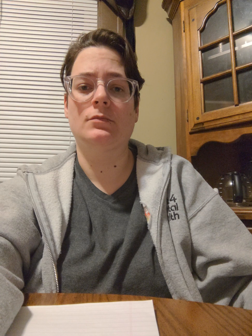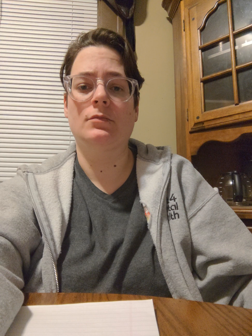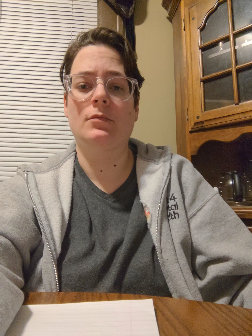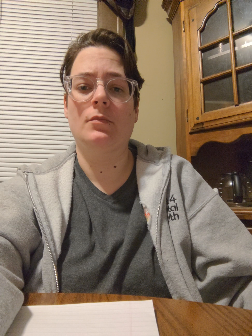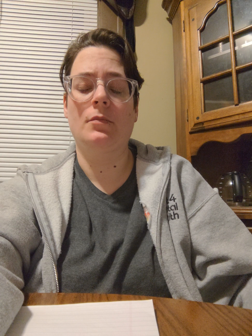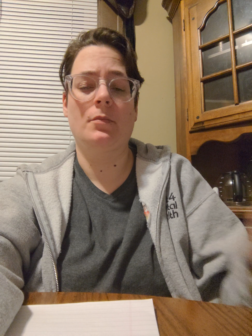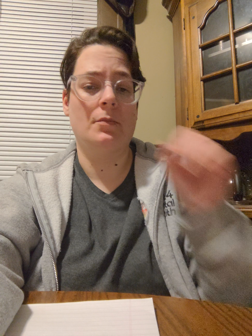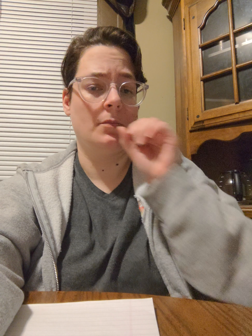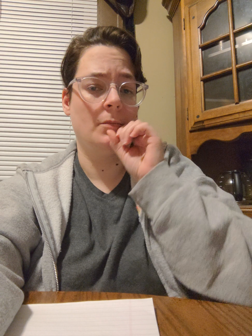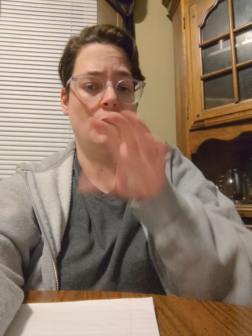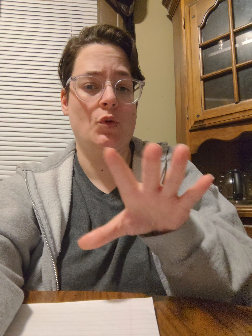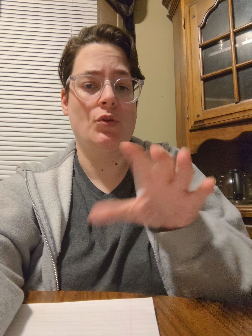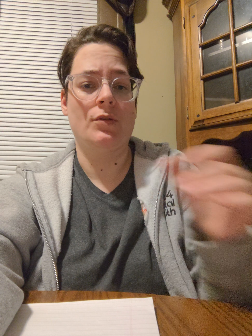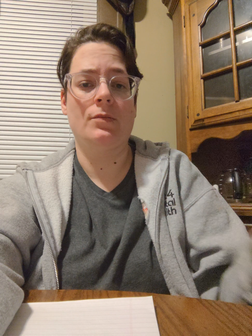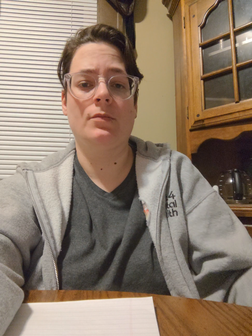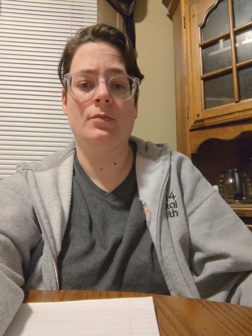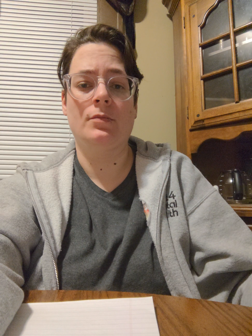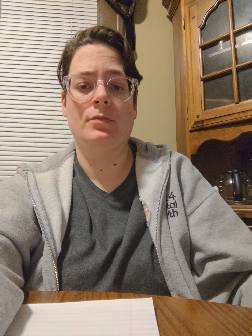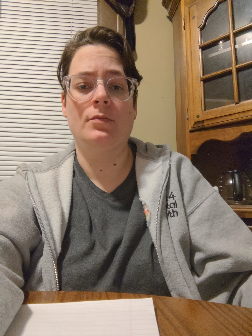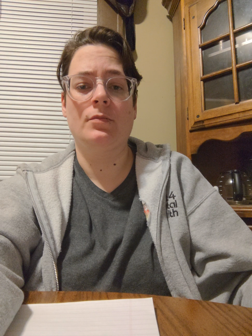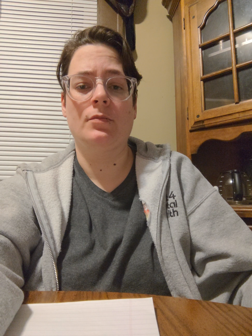blow